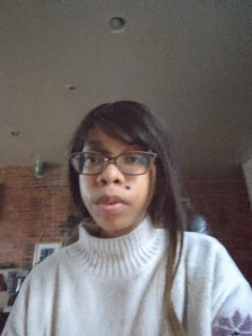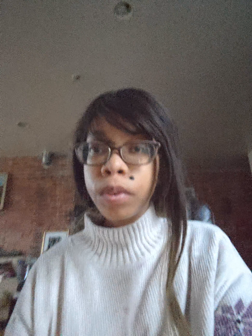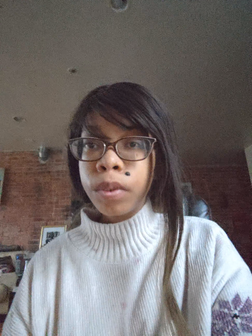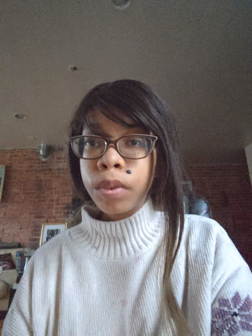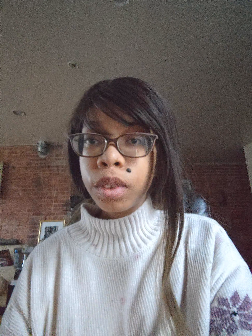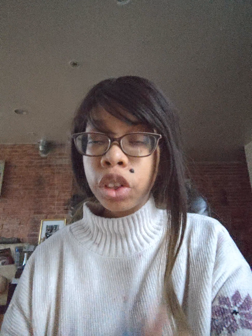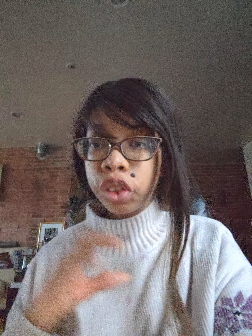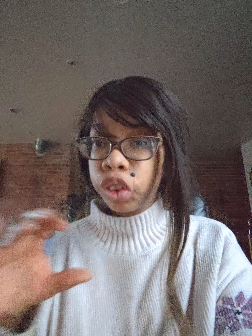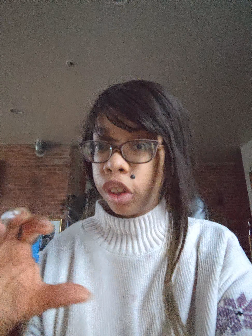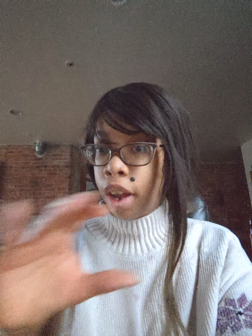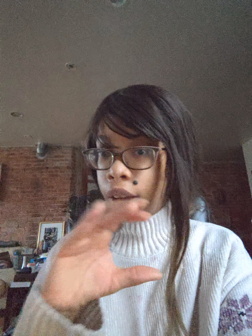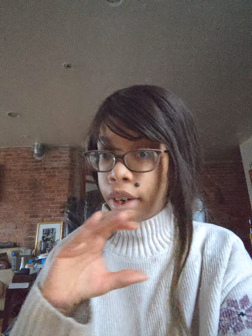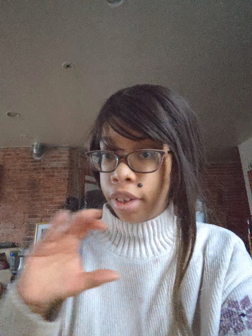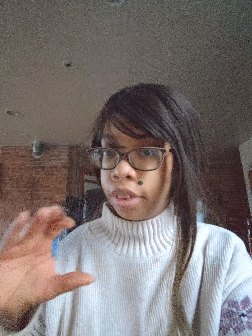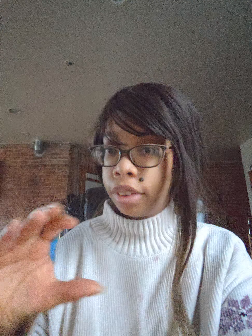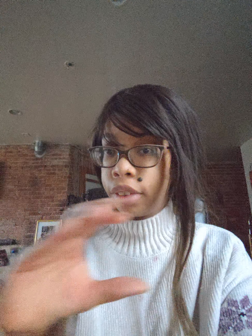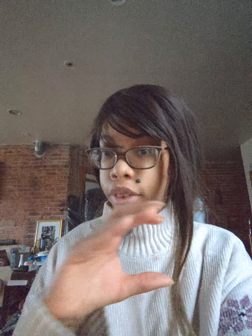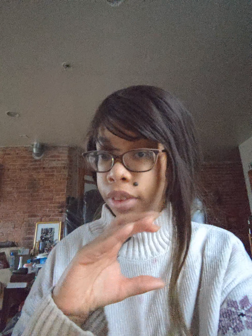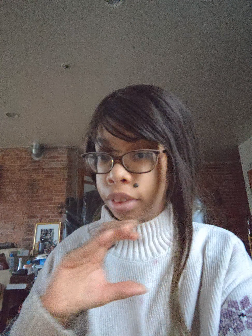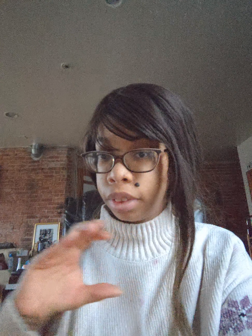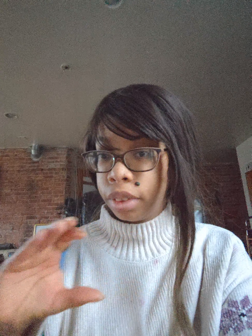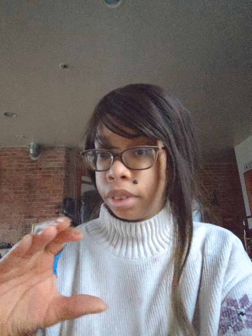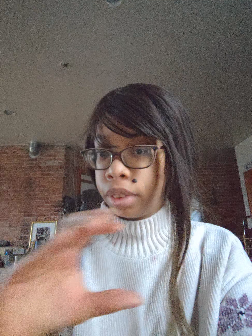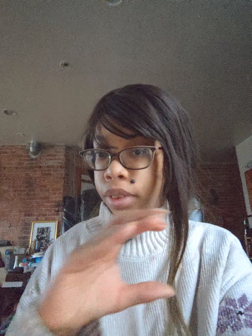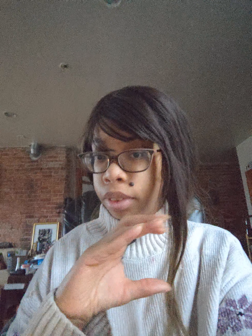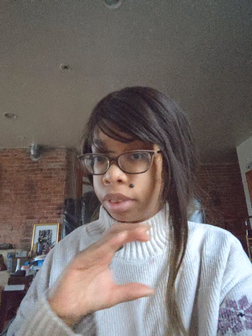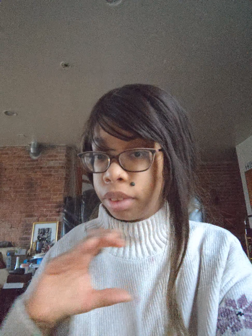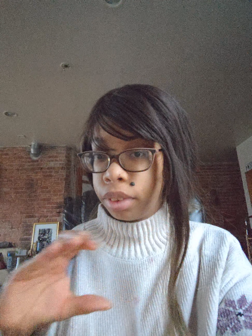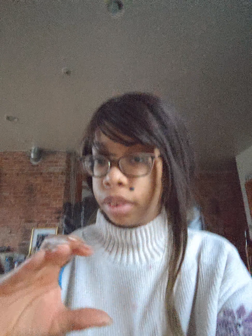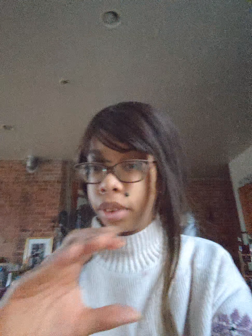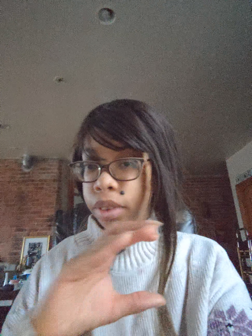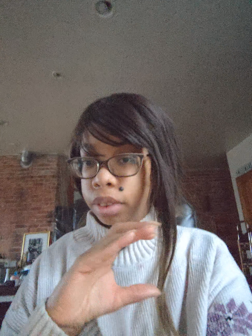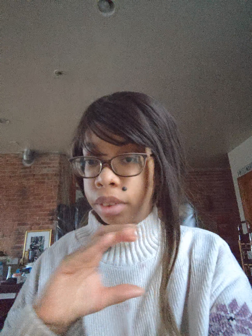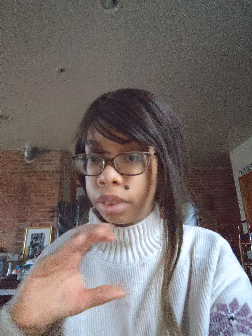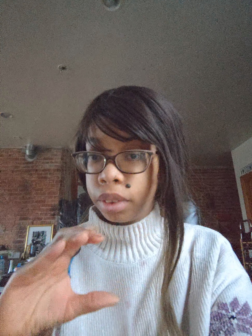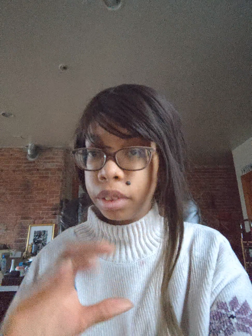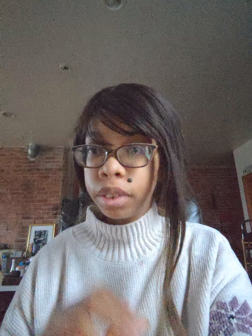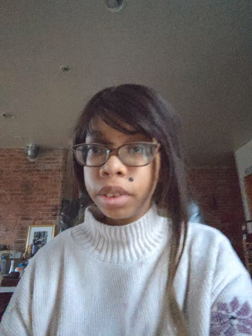chocolate